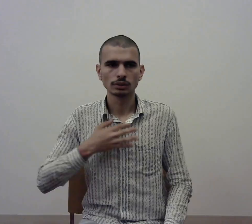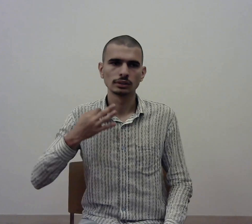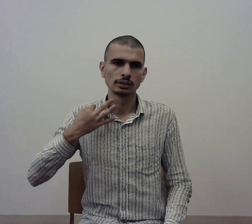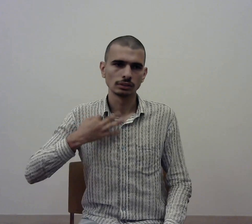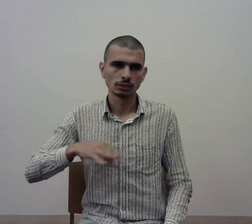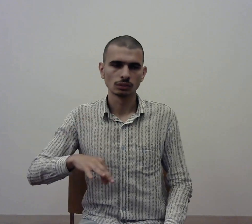oğul